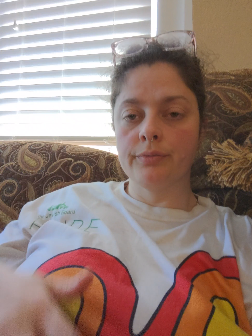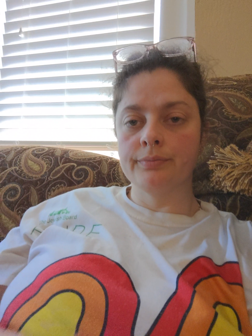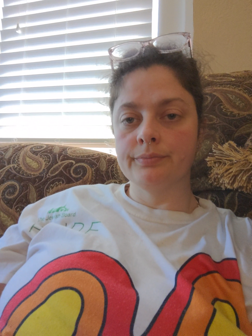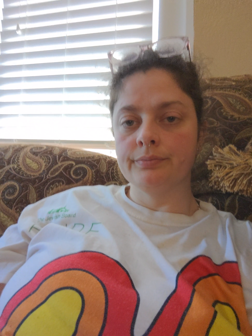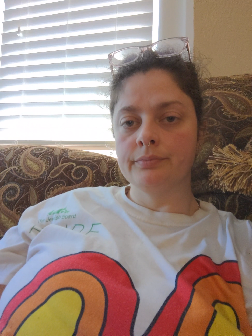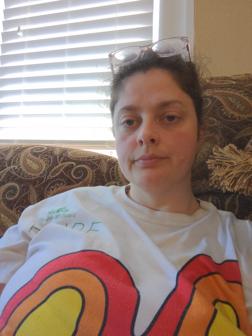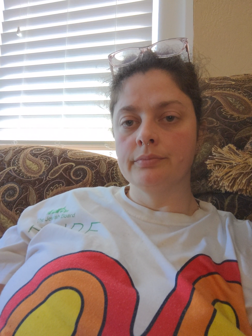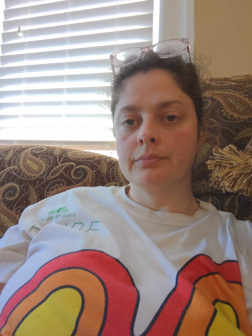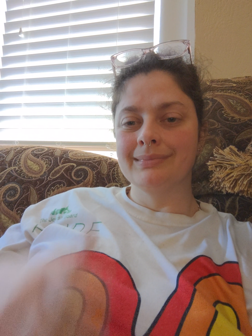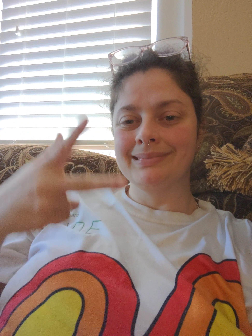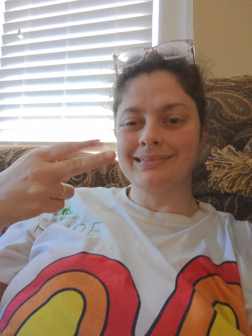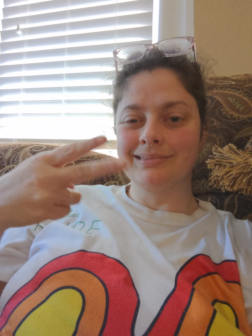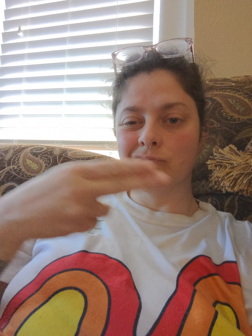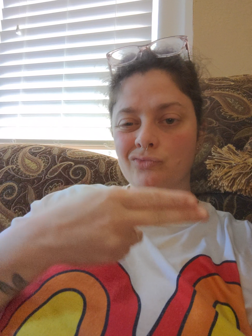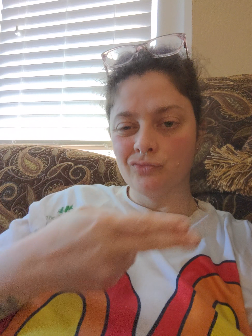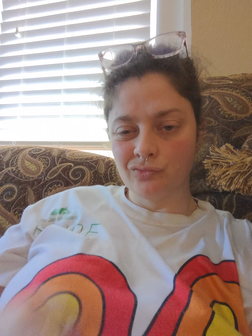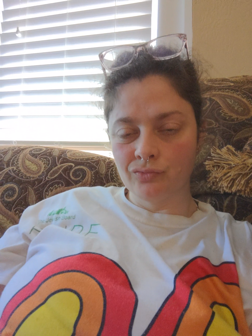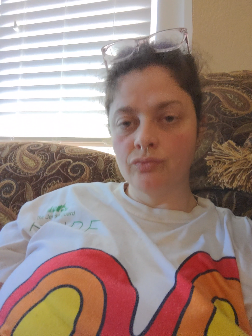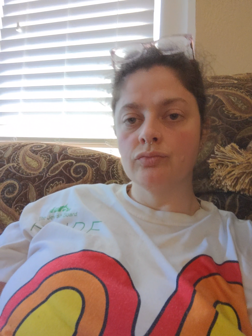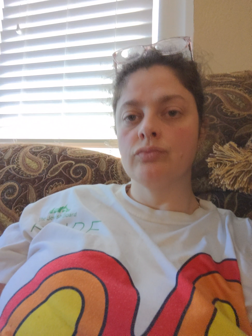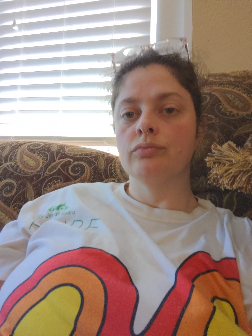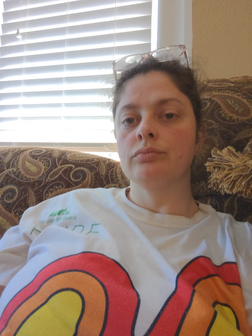scissors